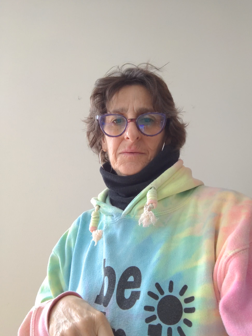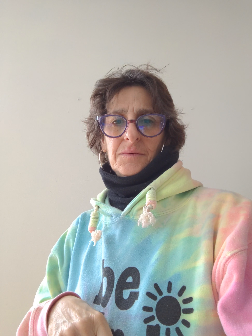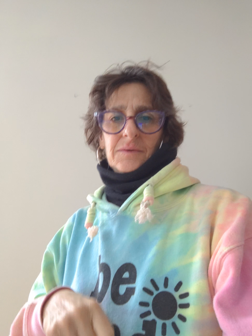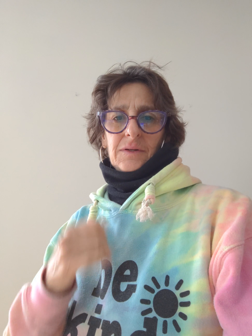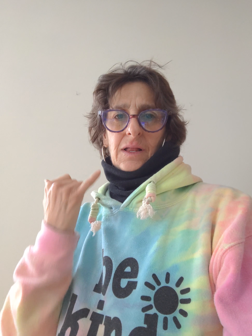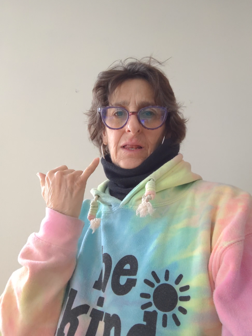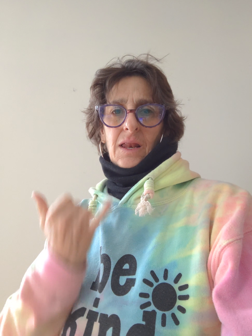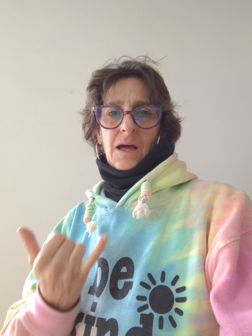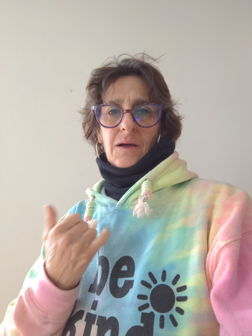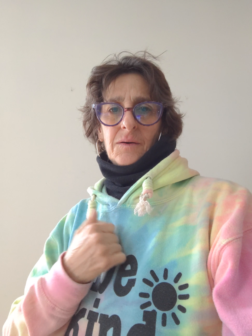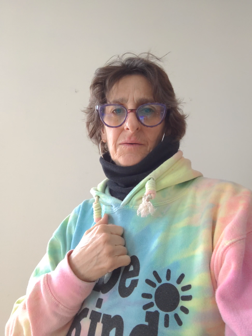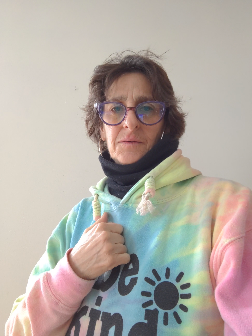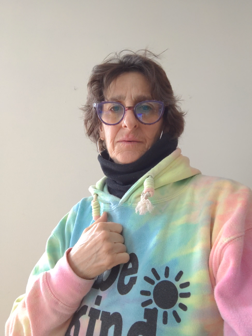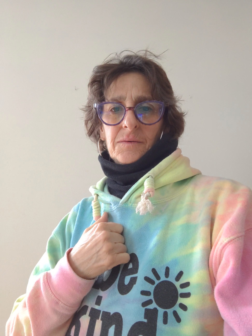now